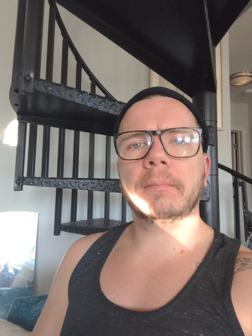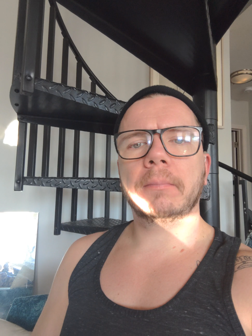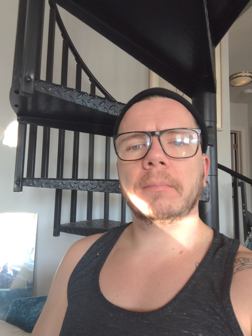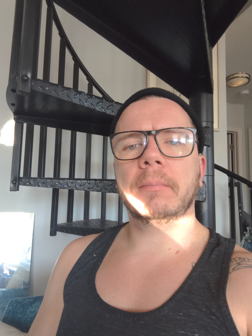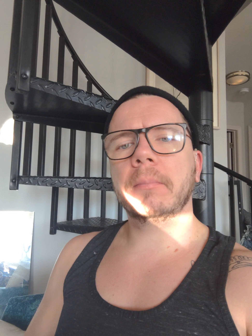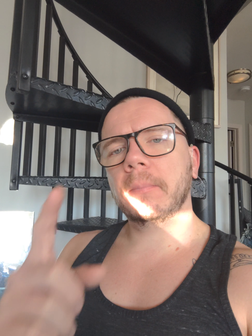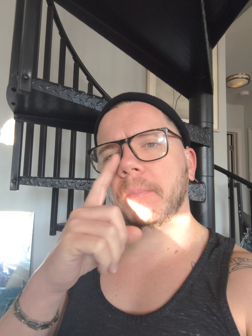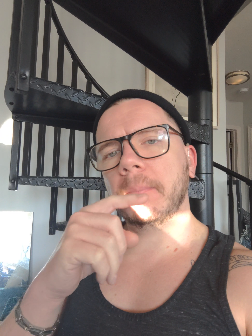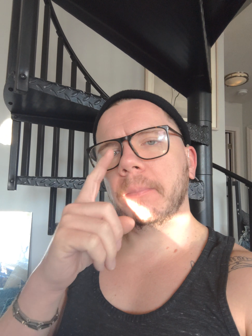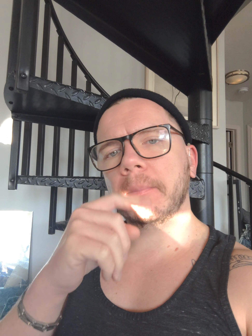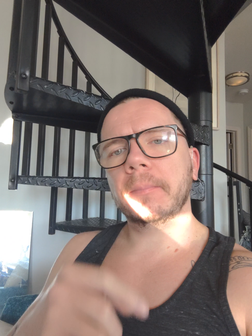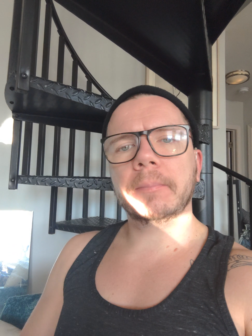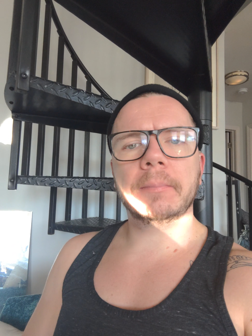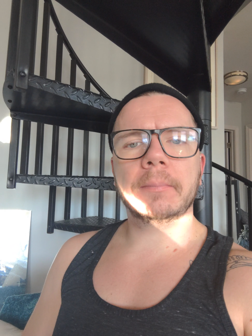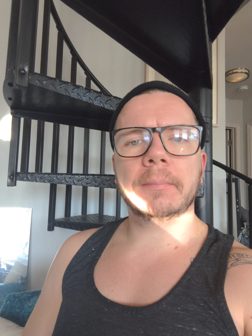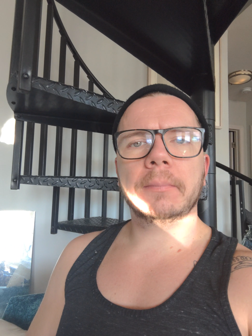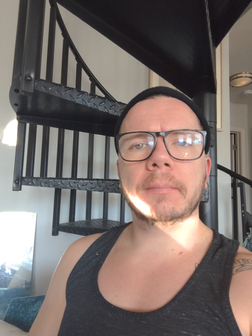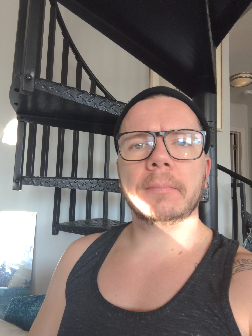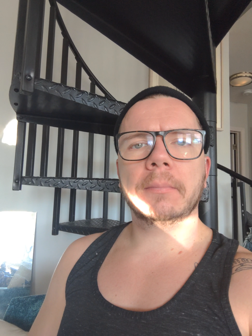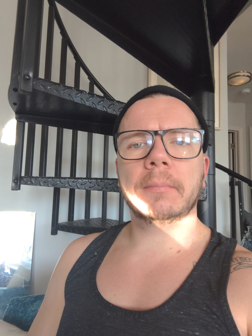mouse